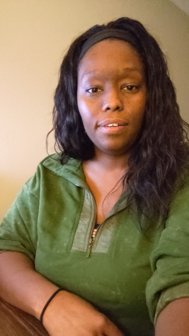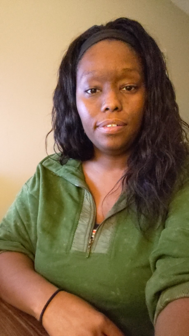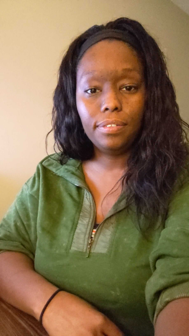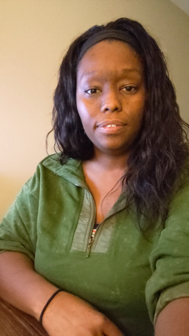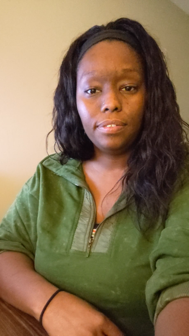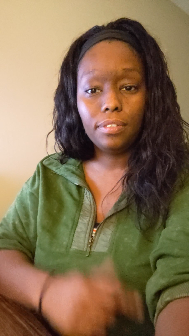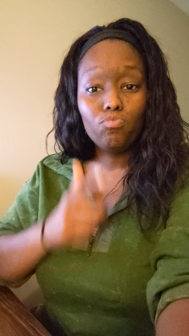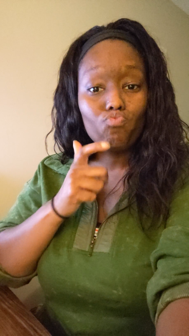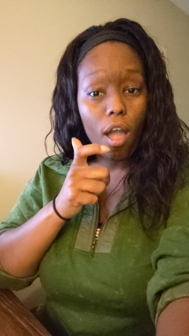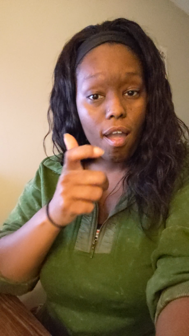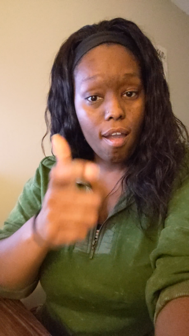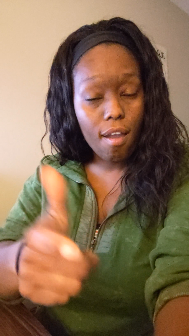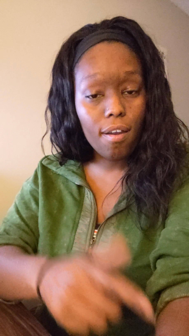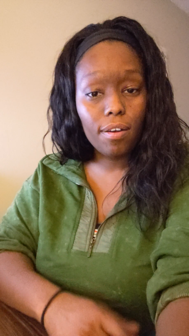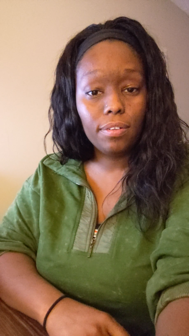run